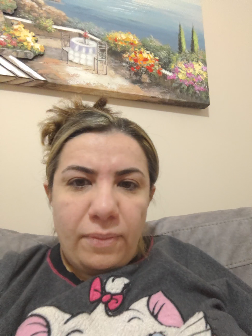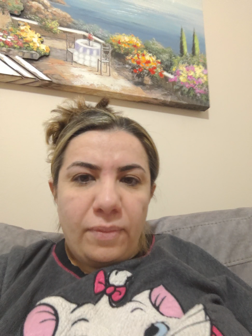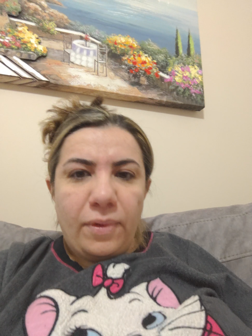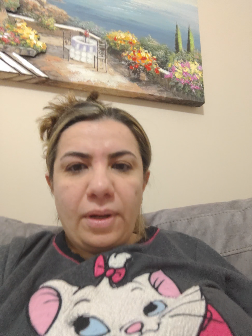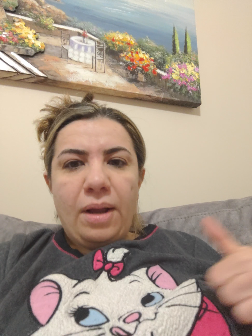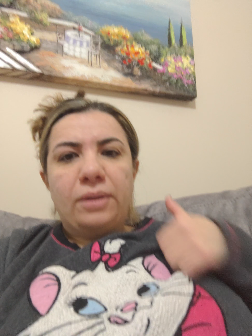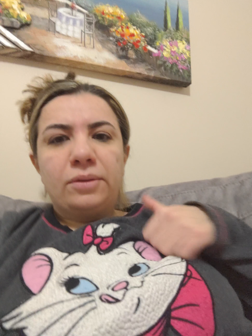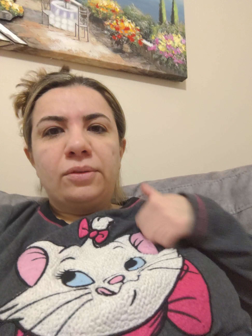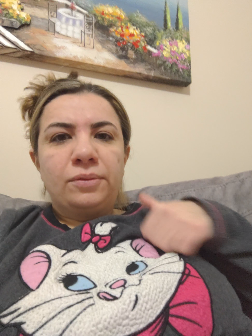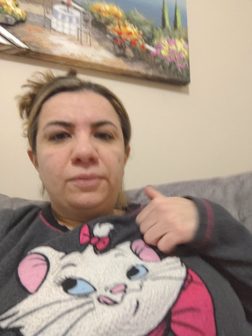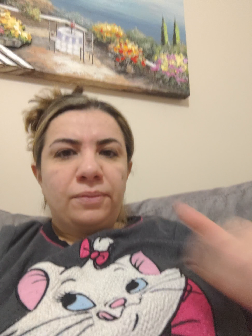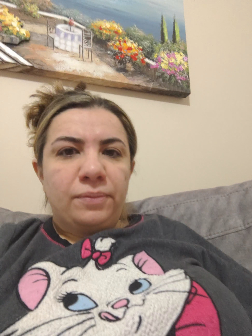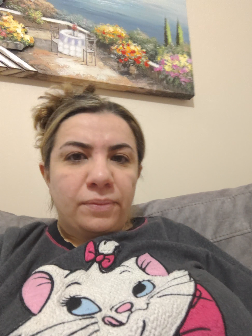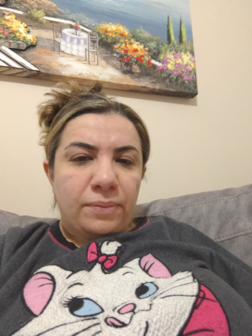bath